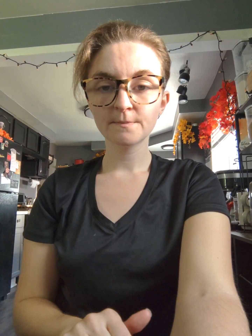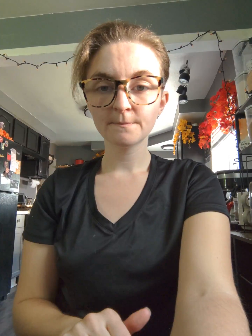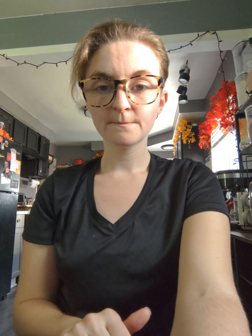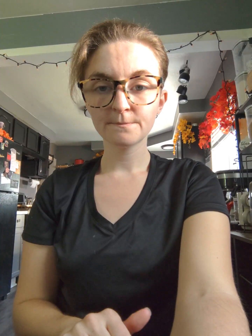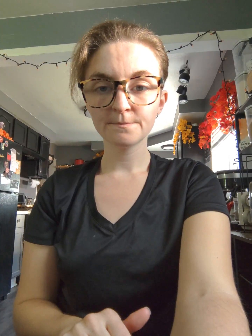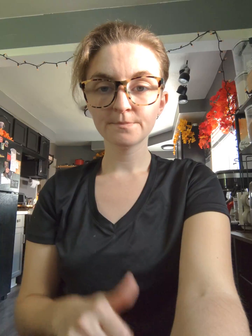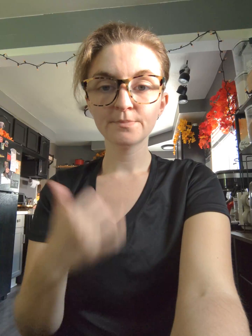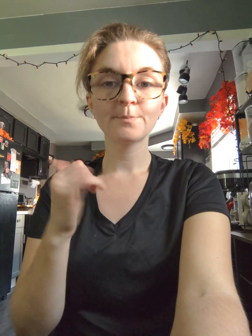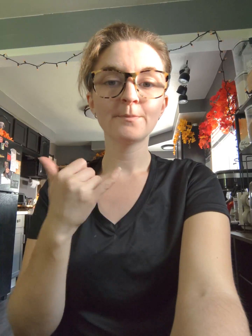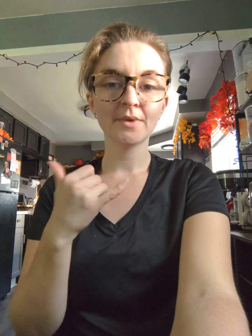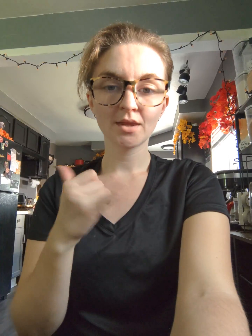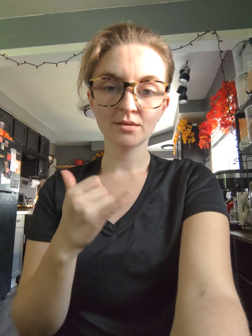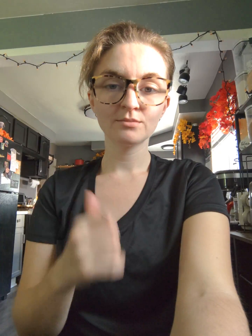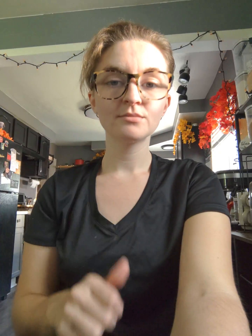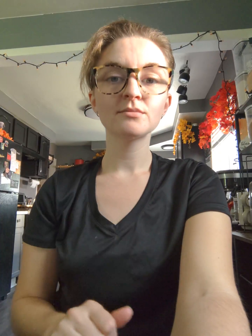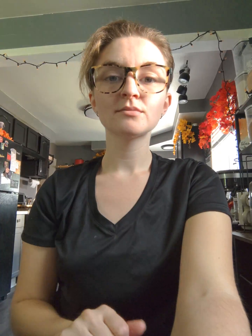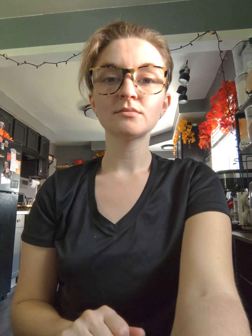play